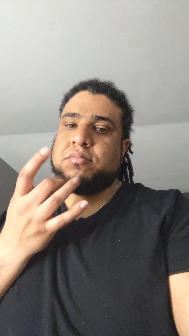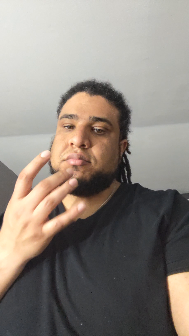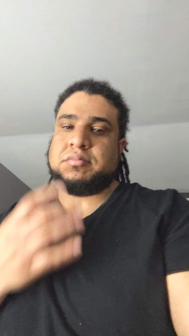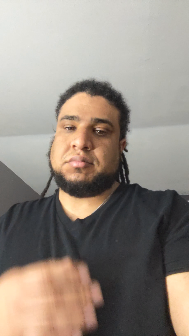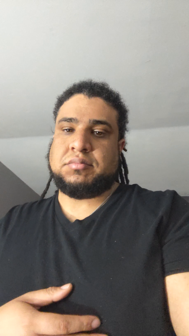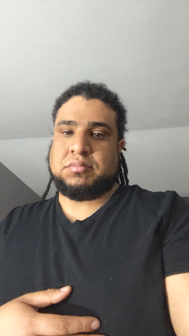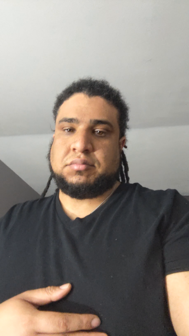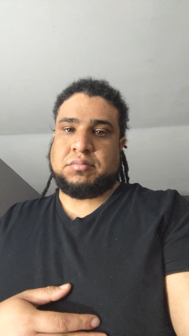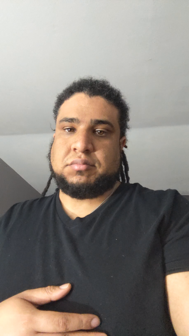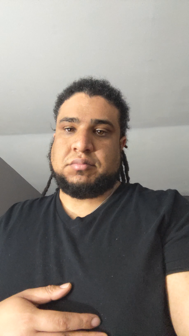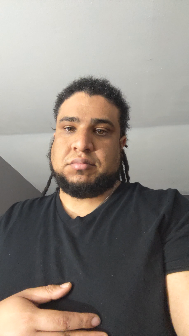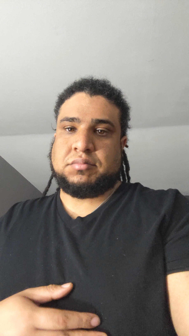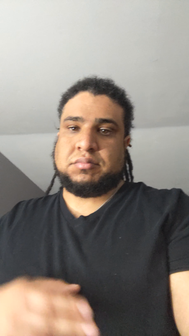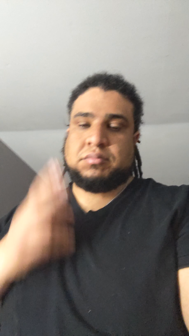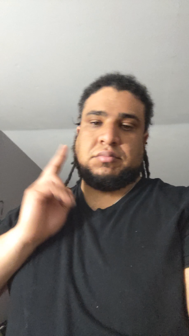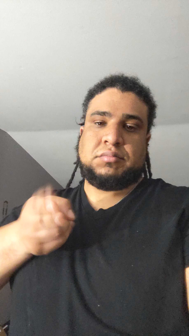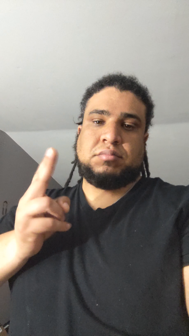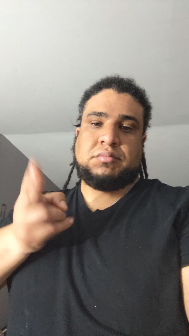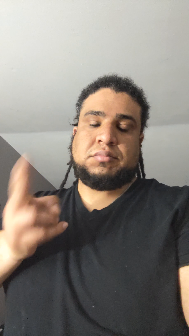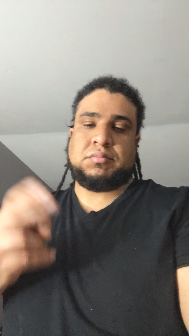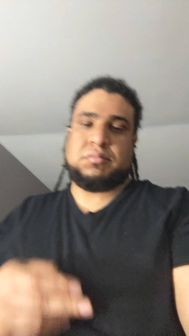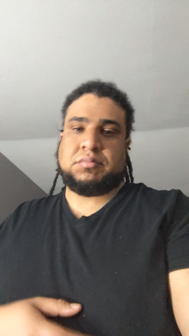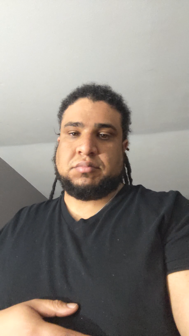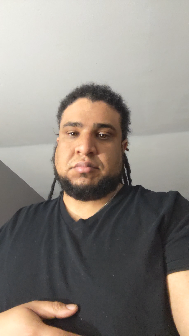hurry